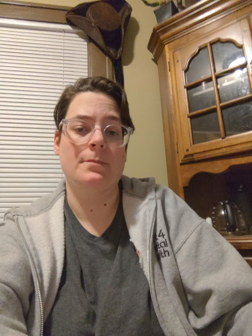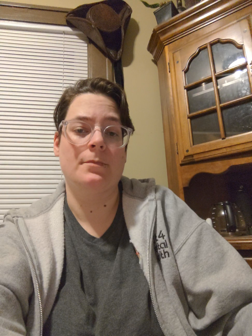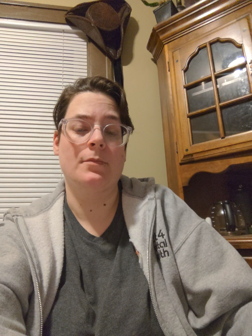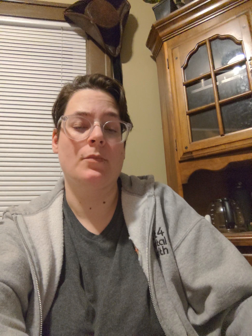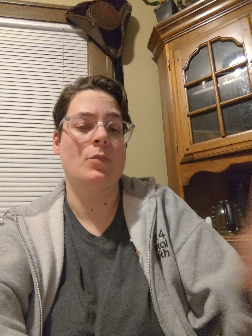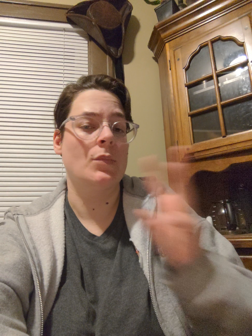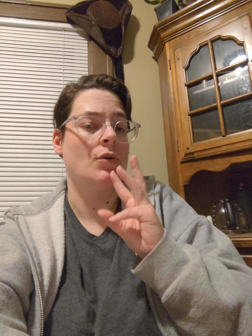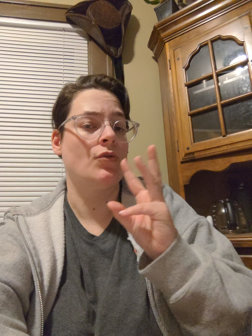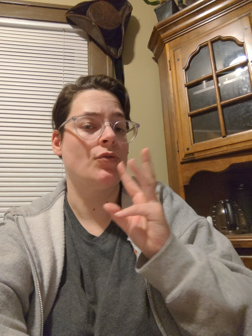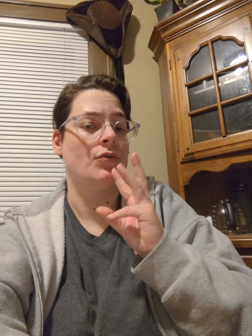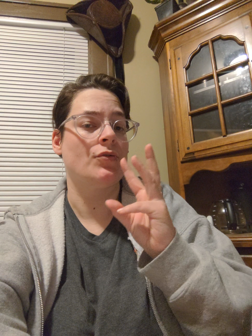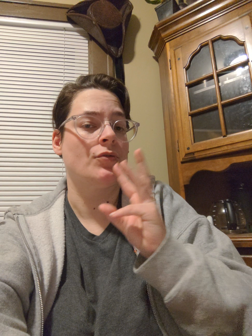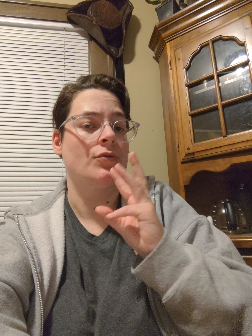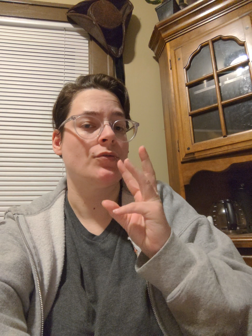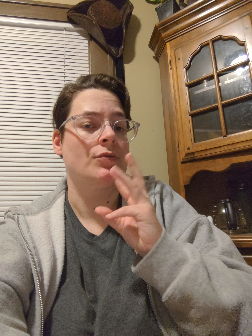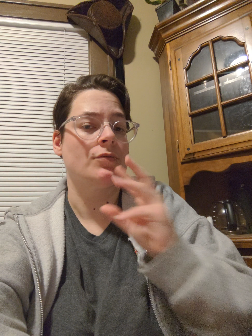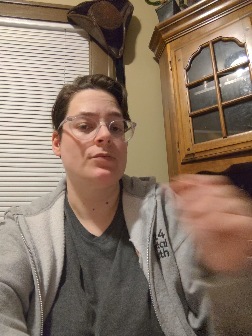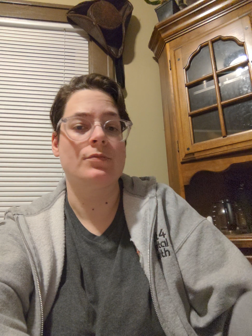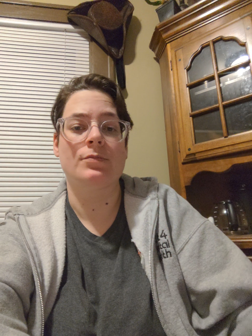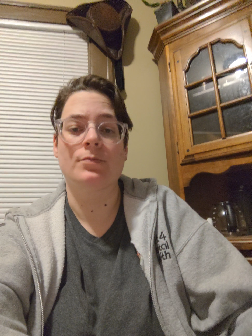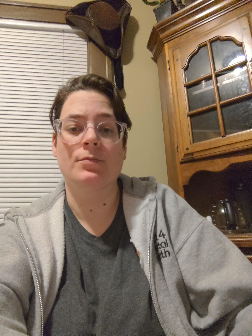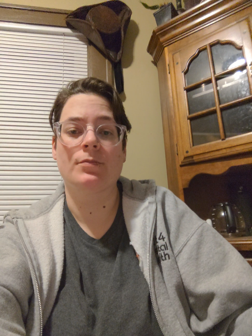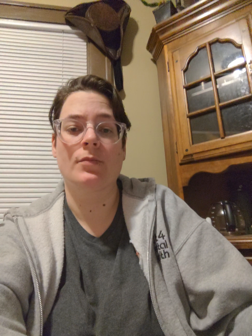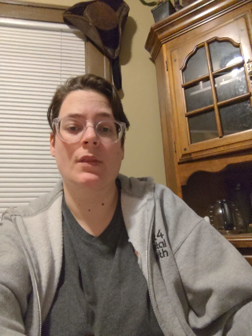water